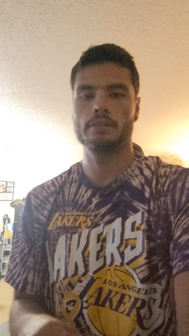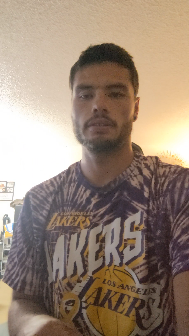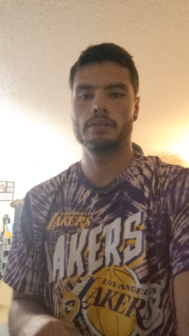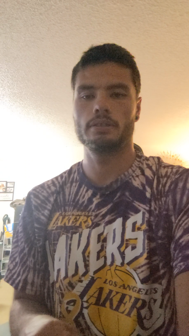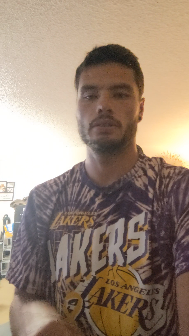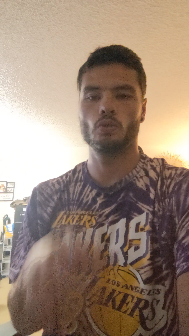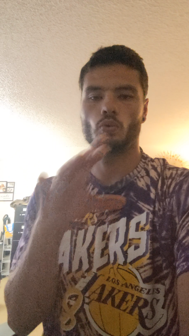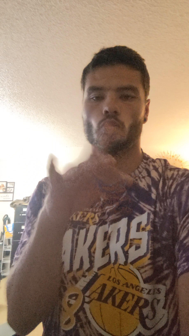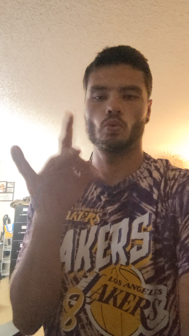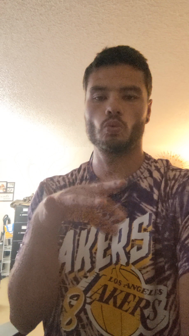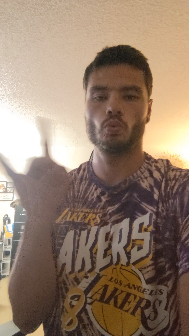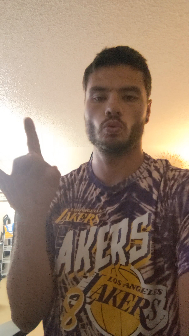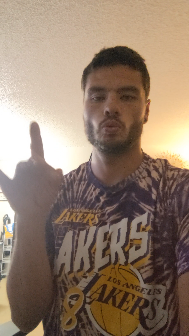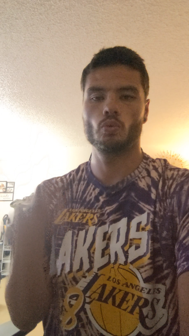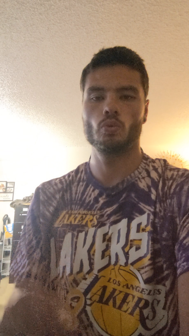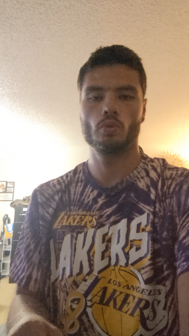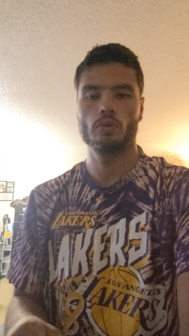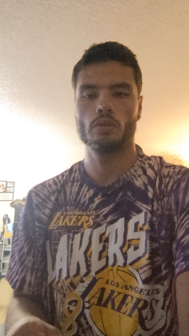choose